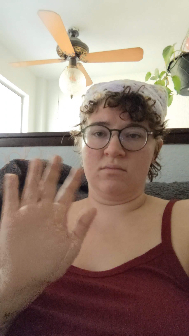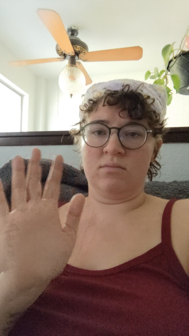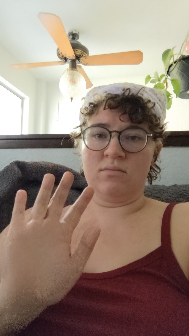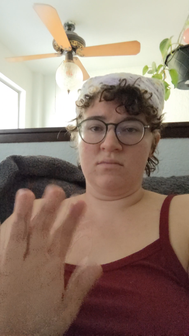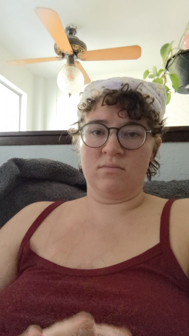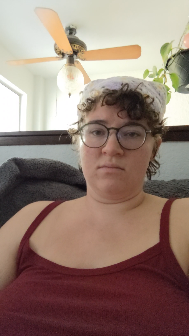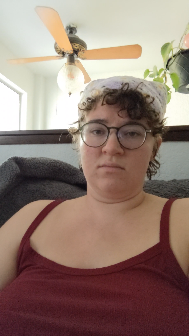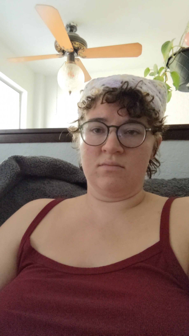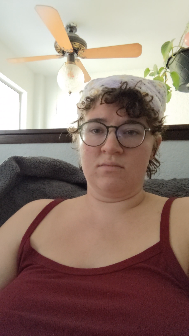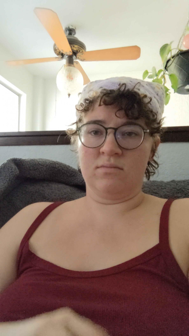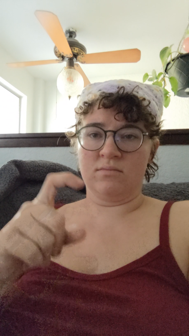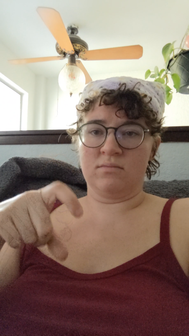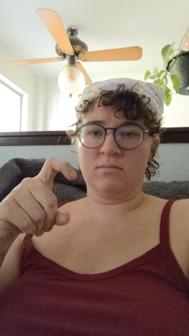need